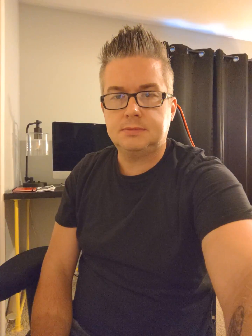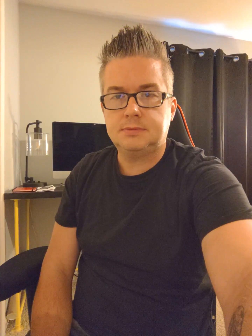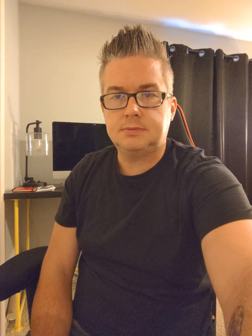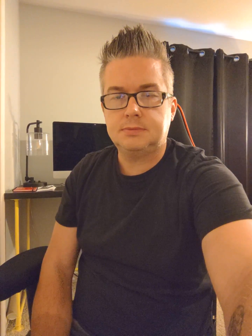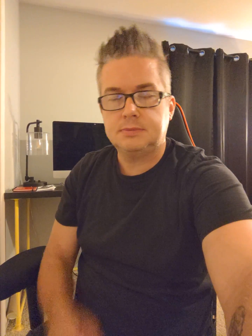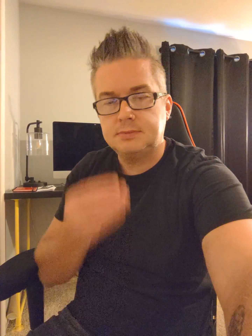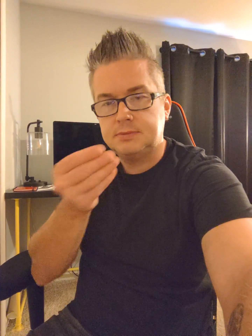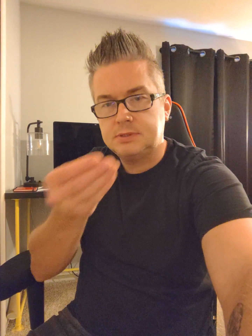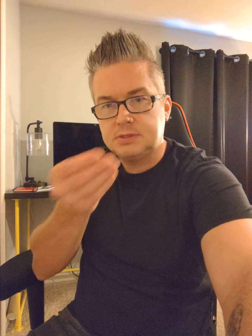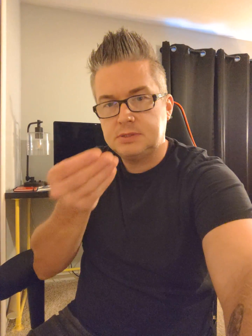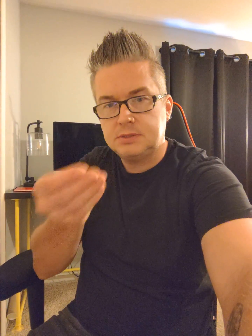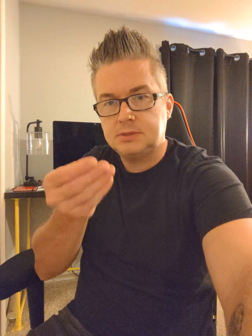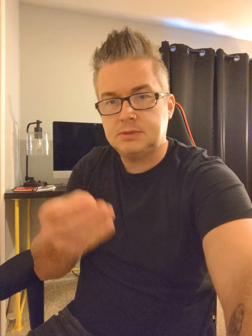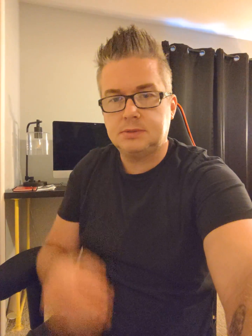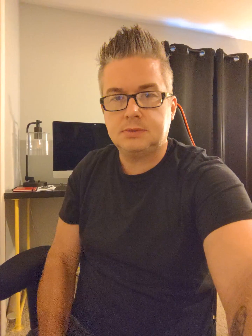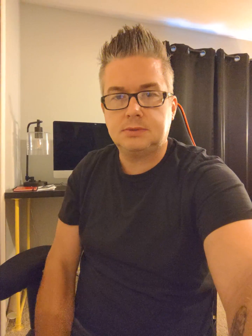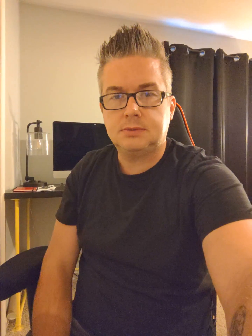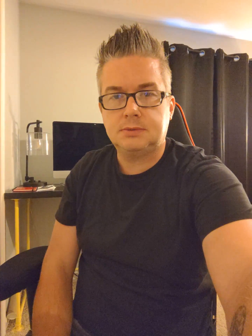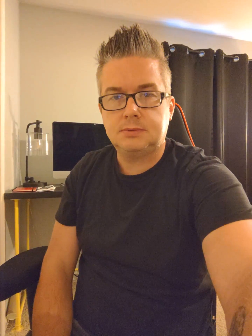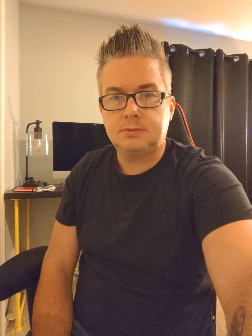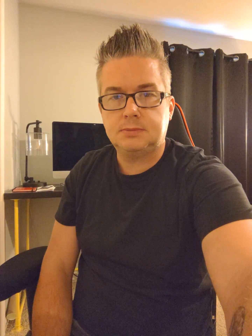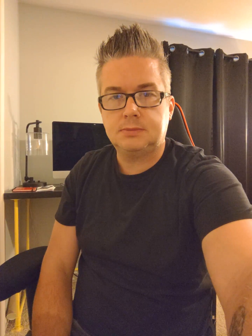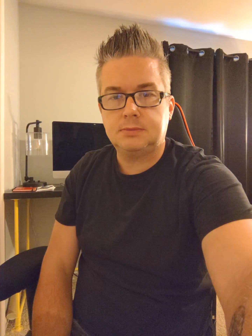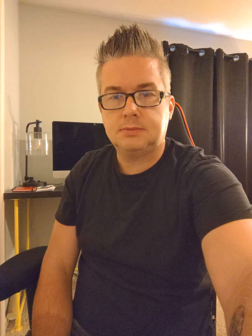feed